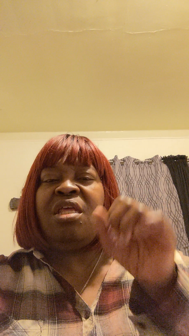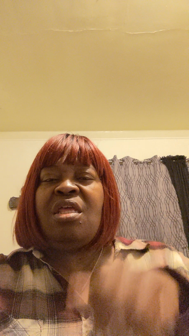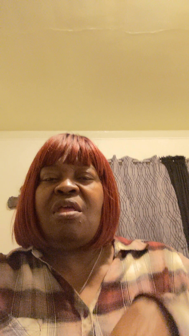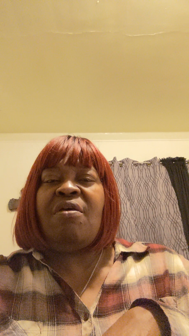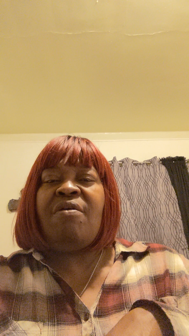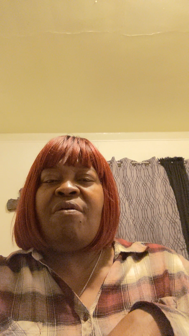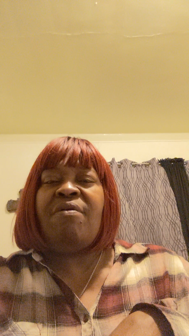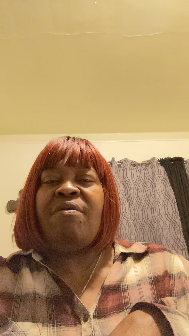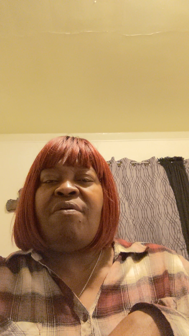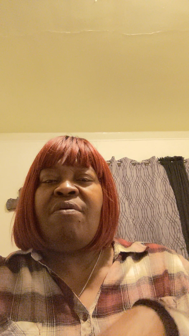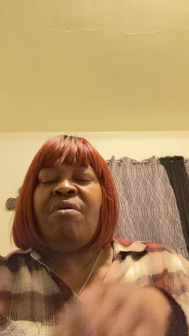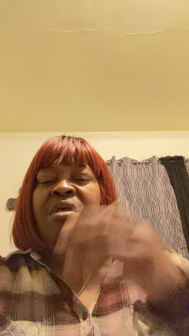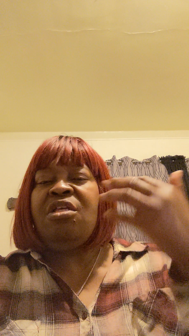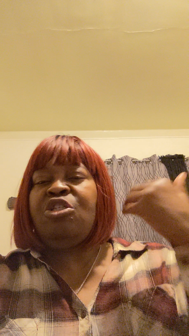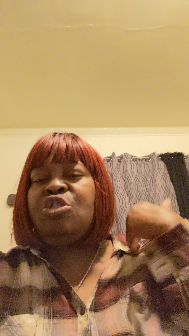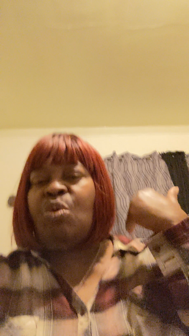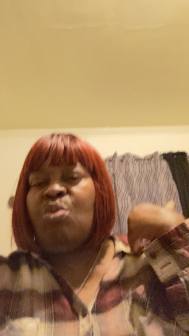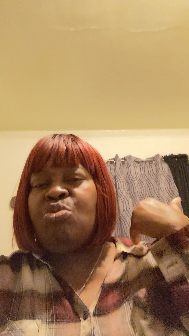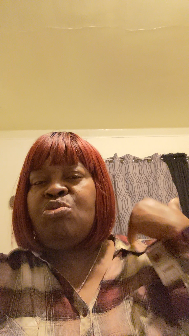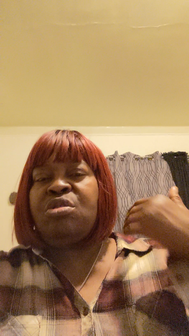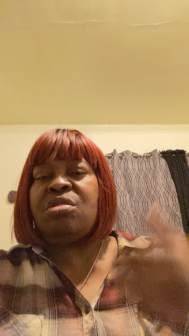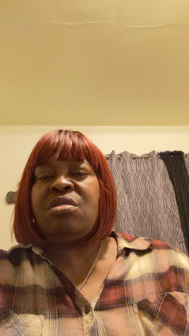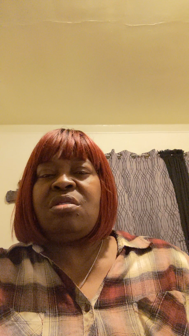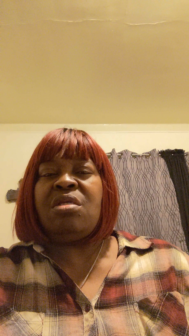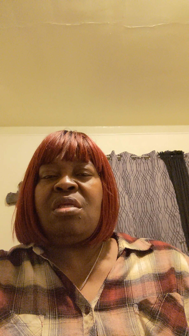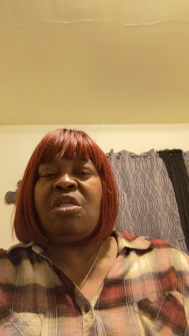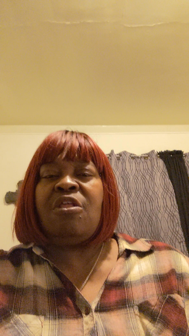shoulder